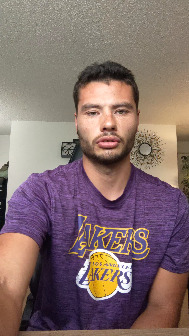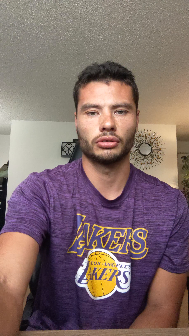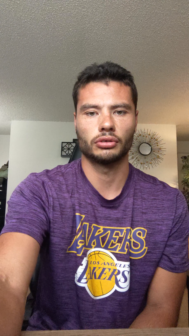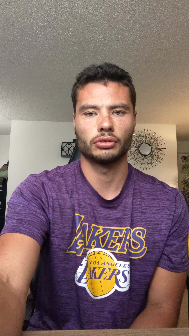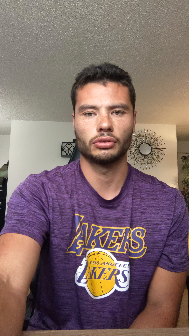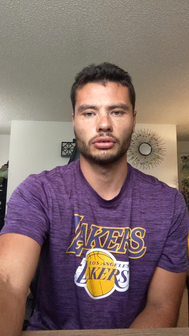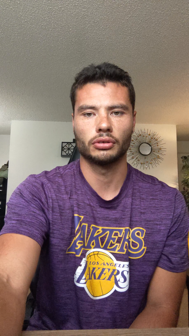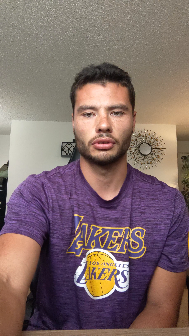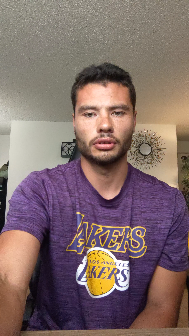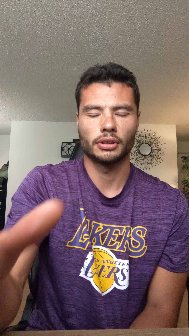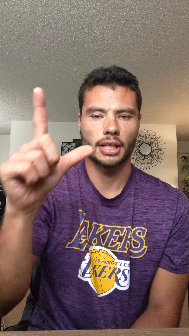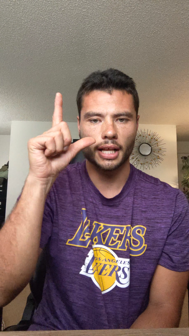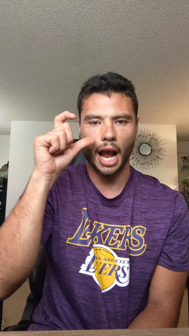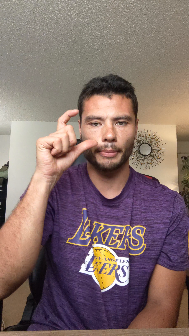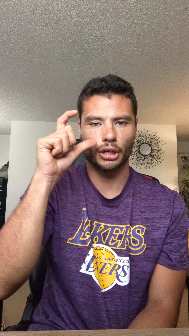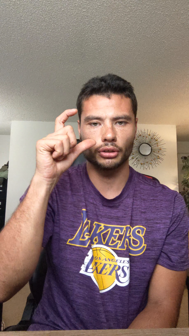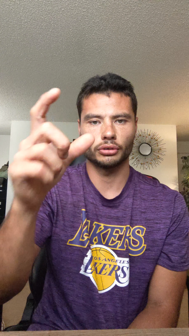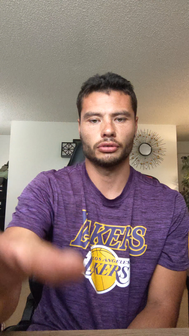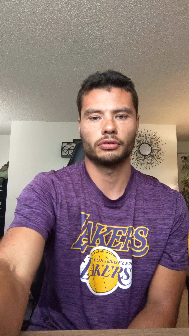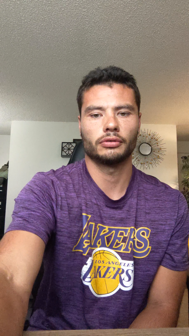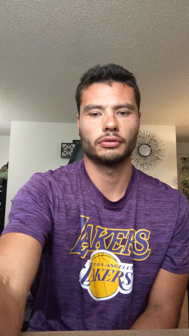camera